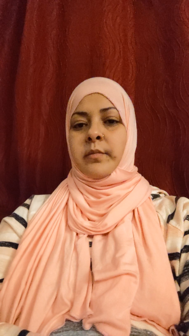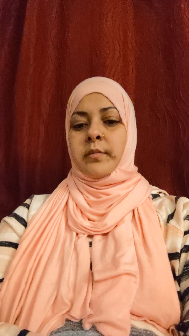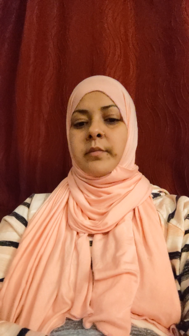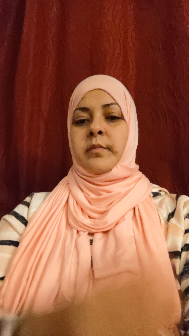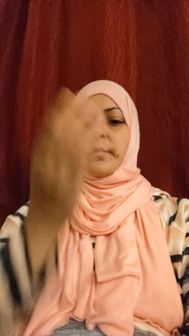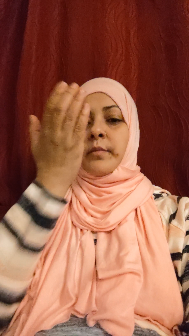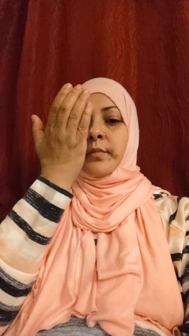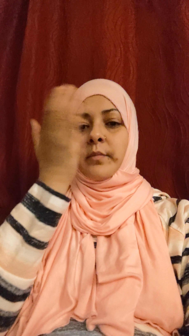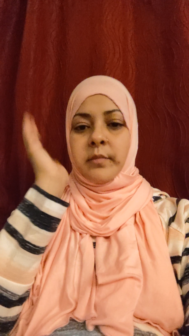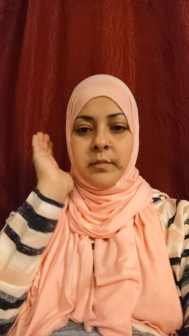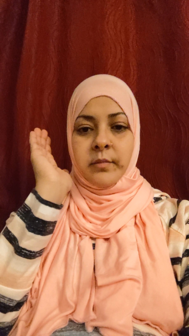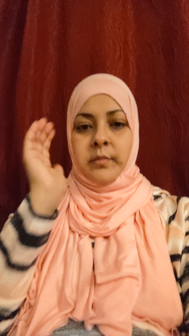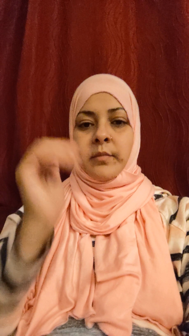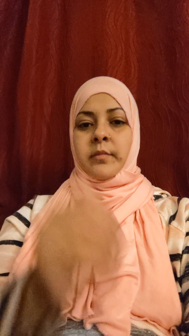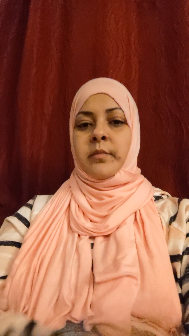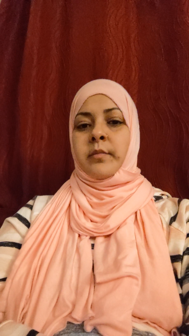peekaboo